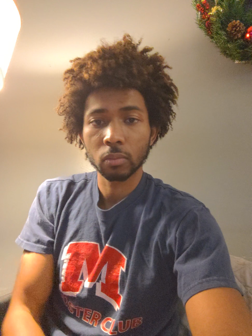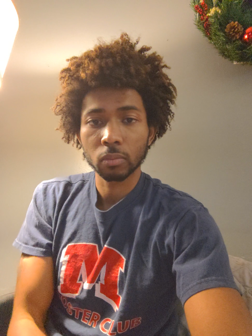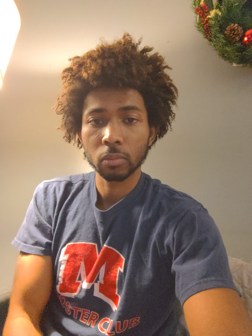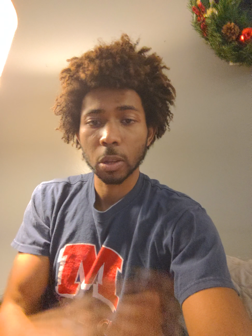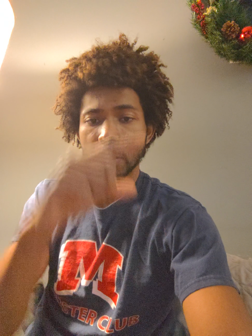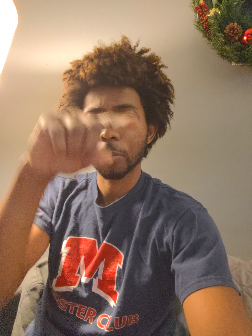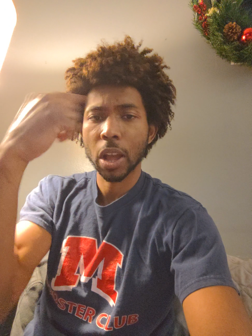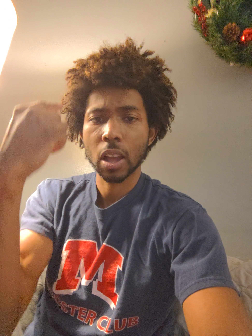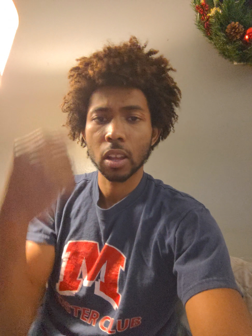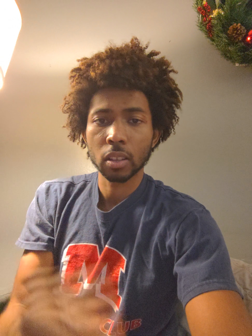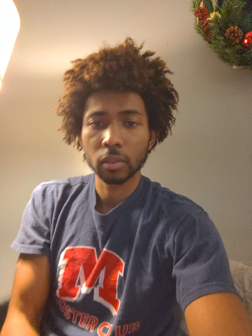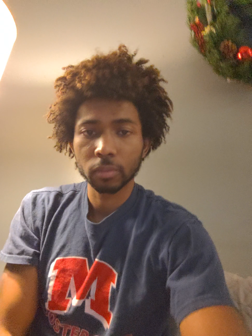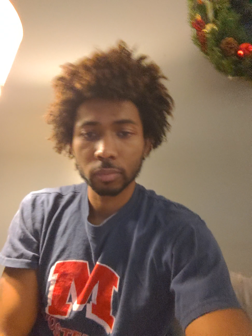black